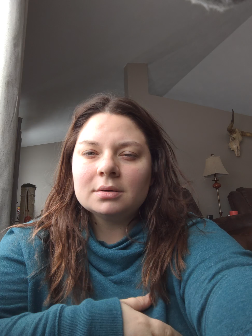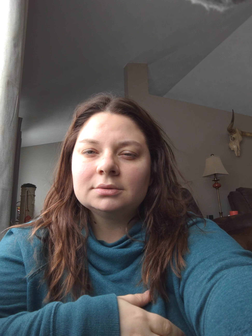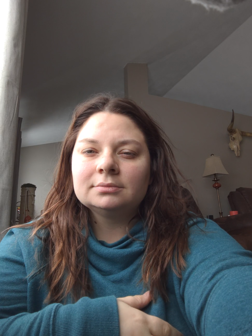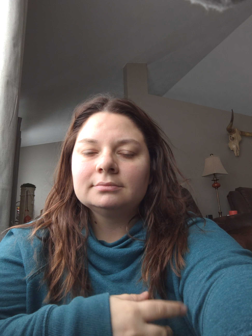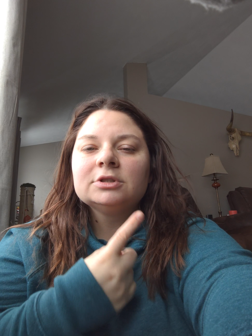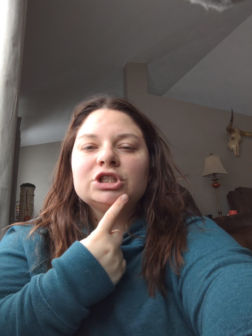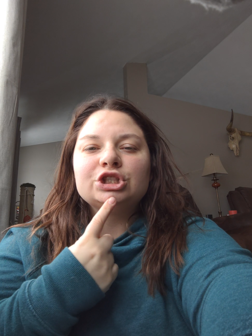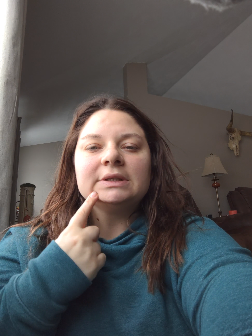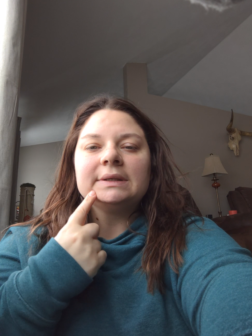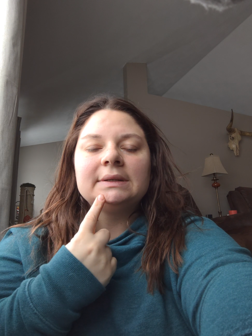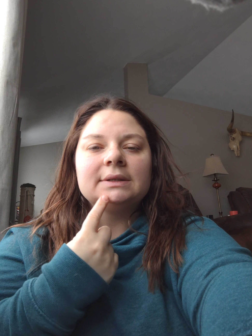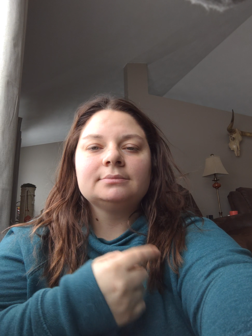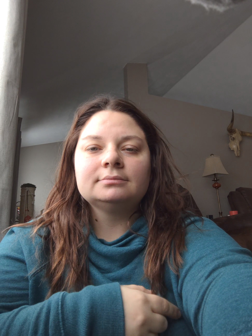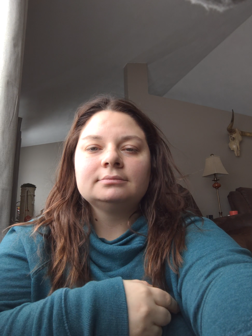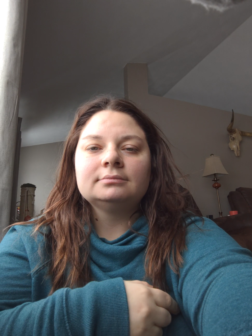chin